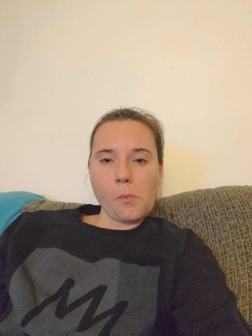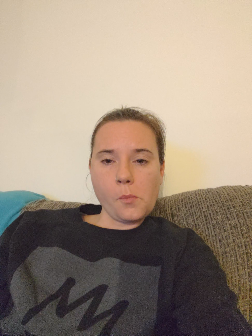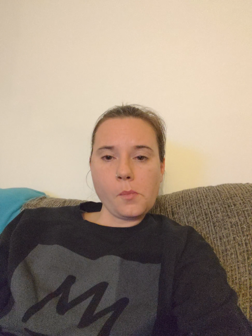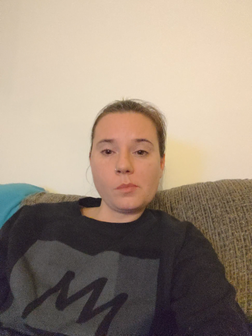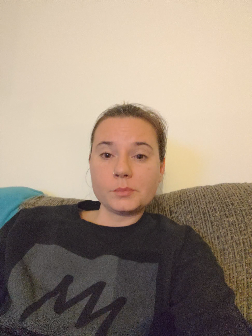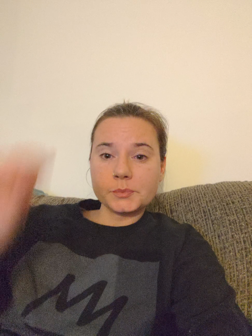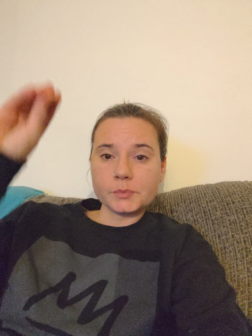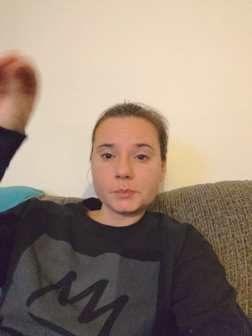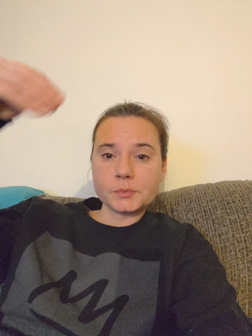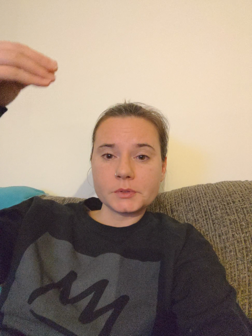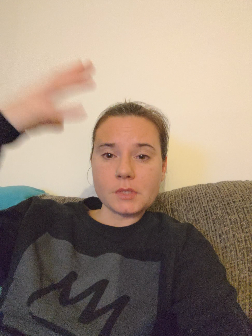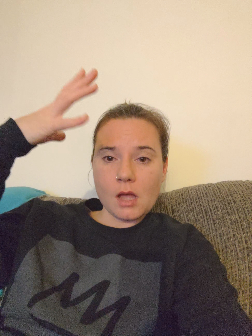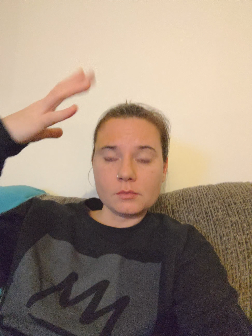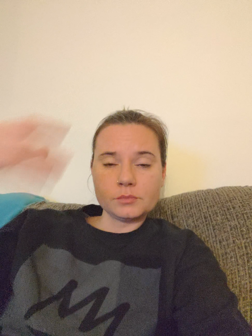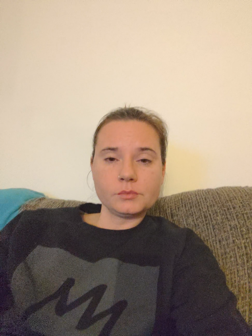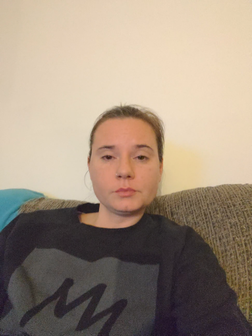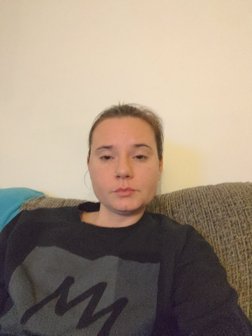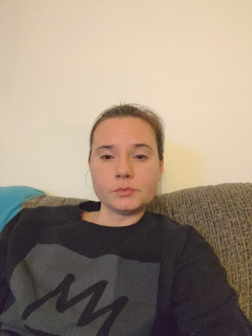sun